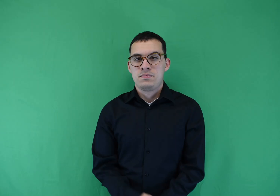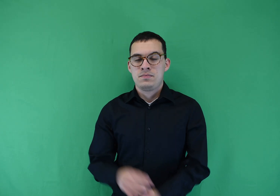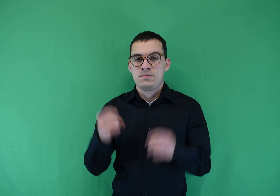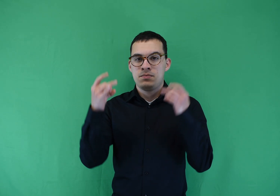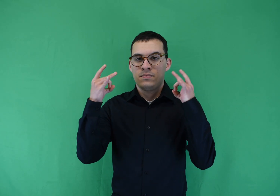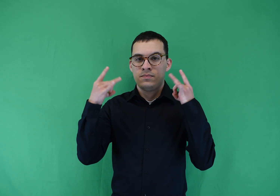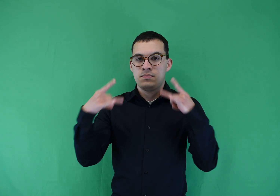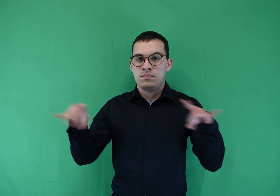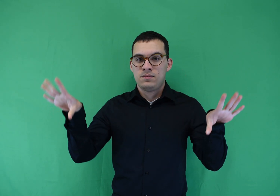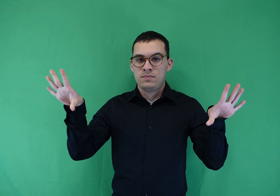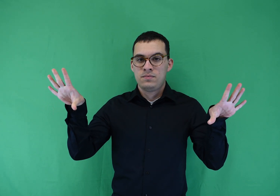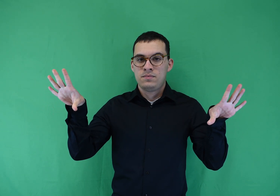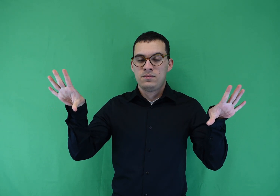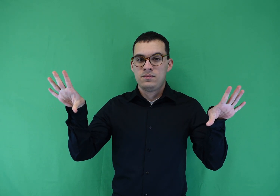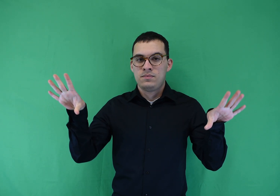suceso